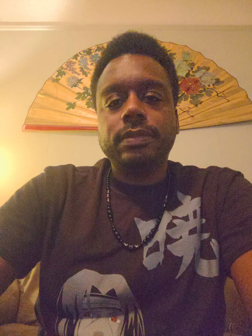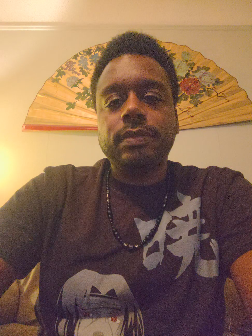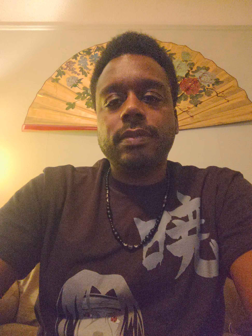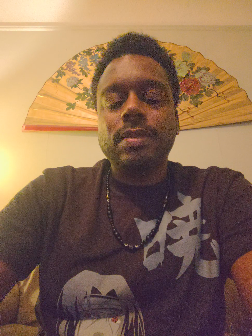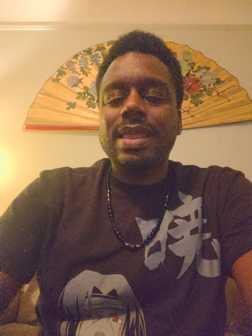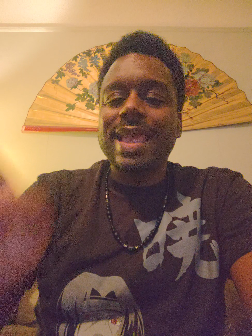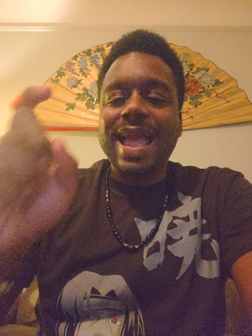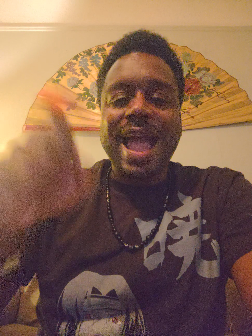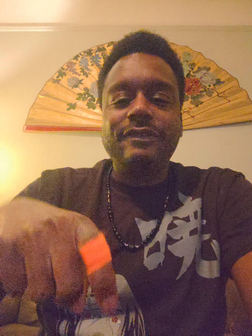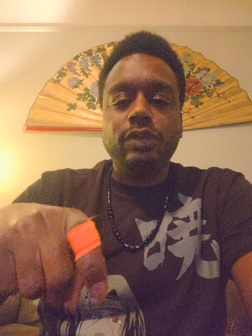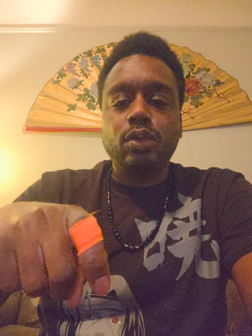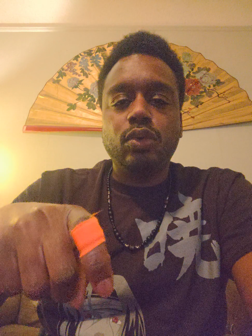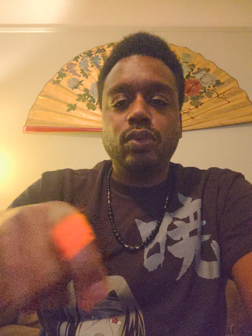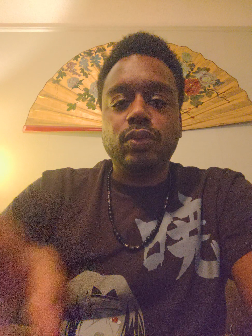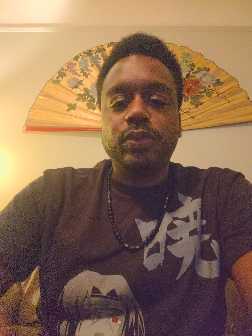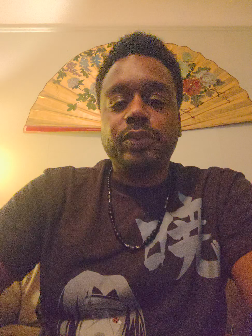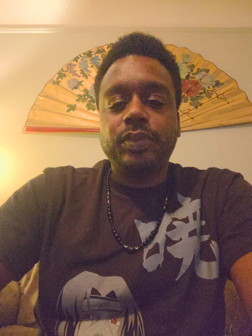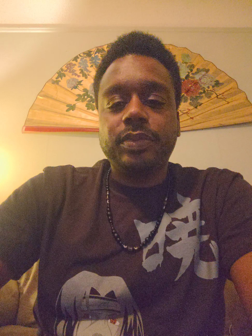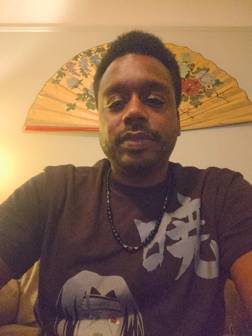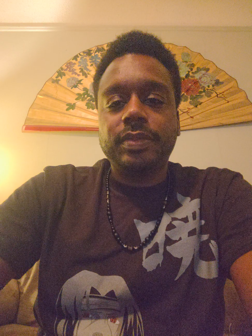have to